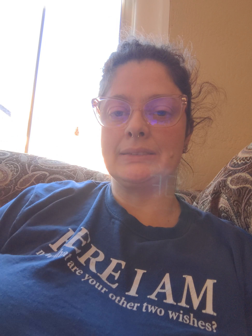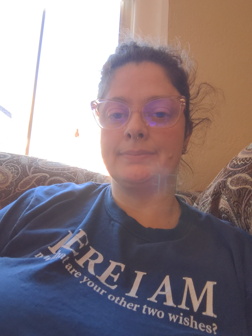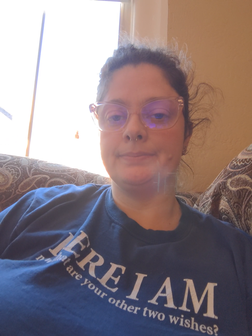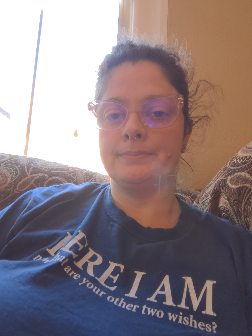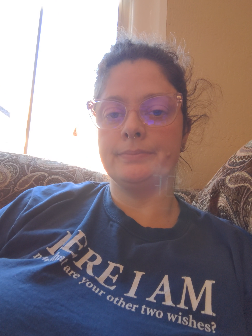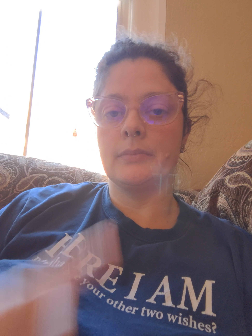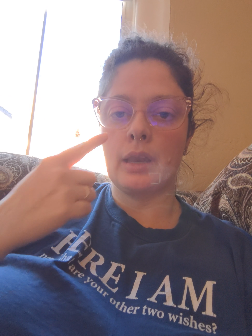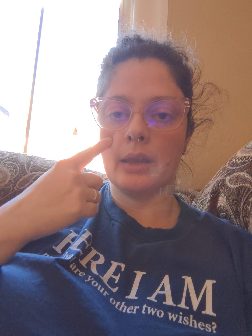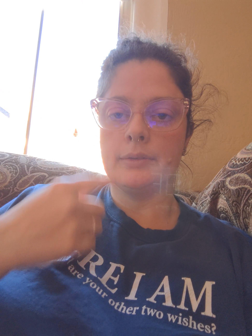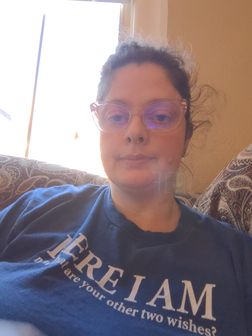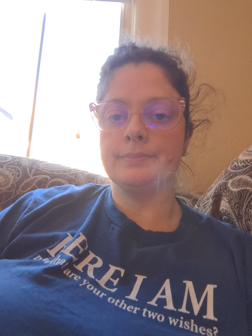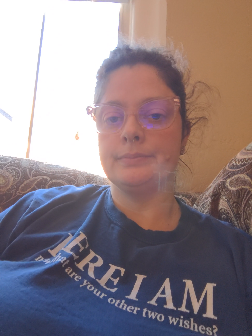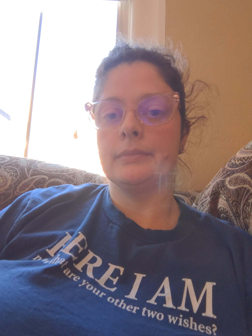eye